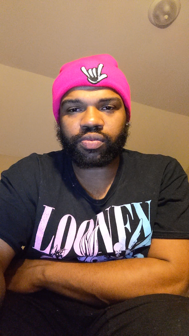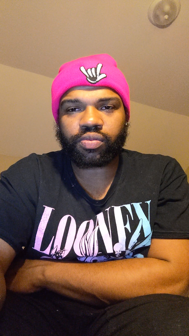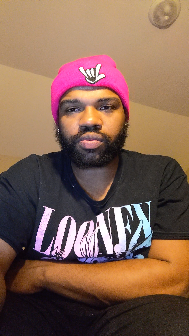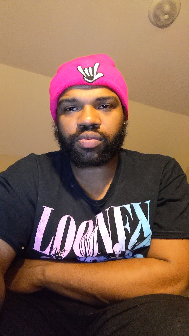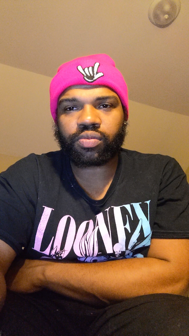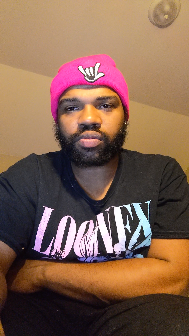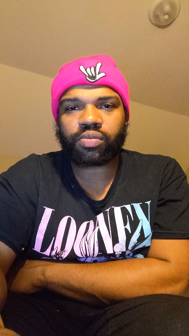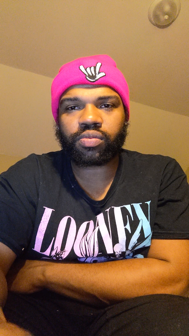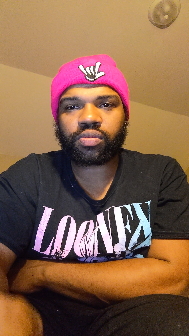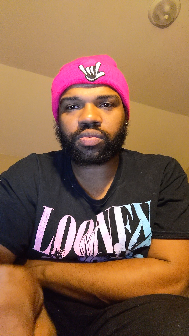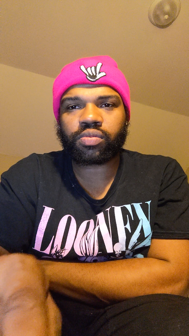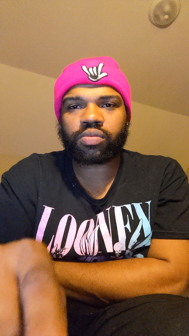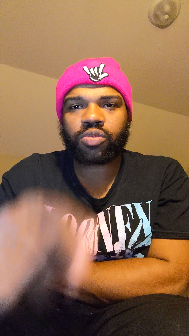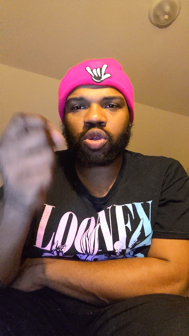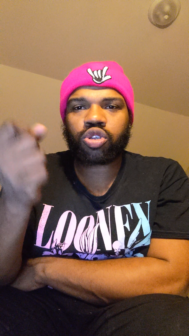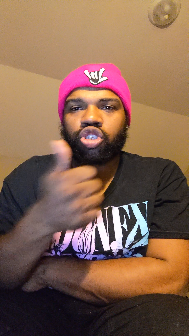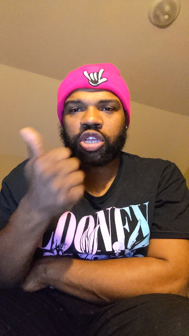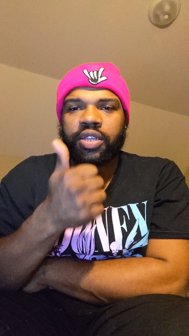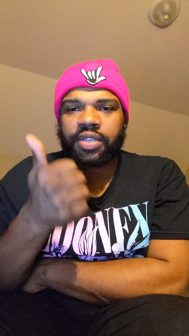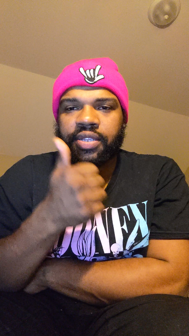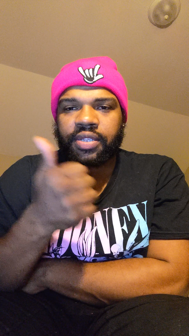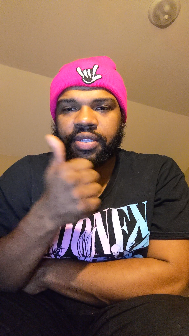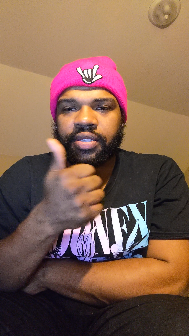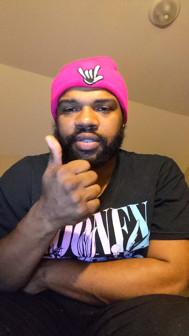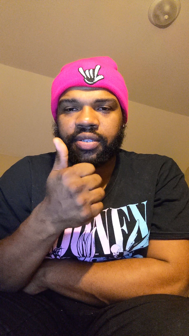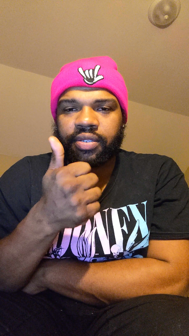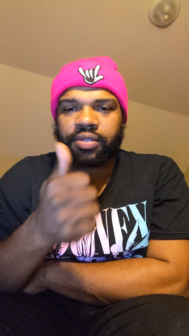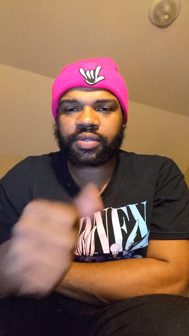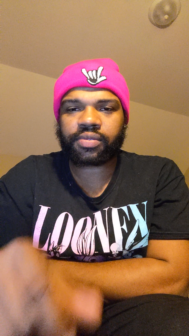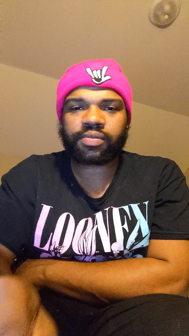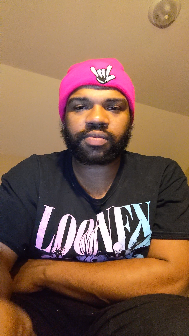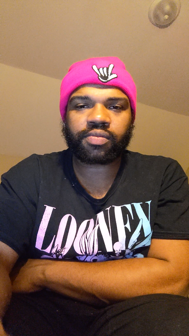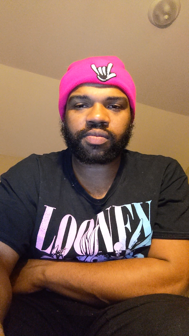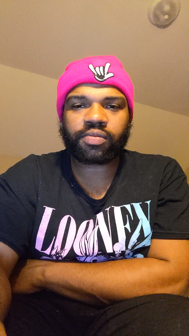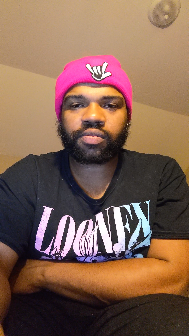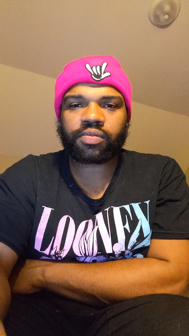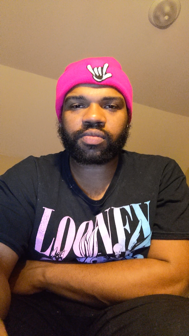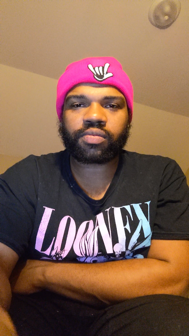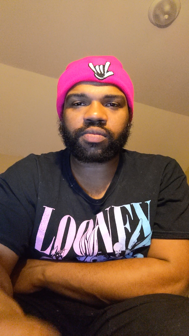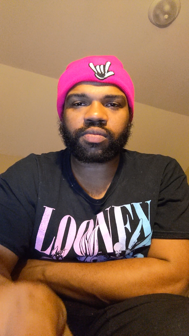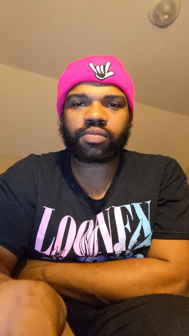chase